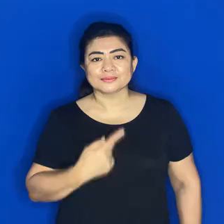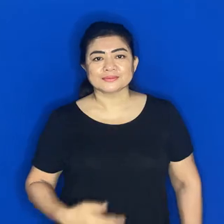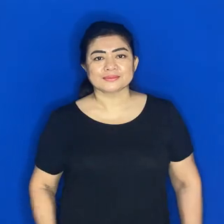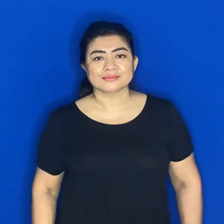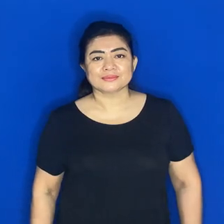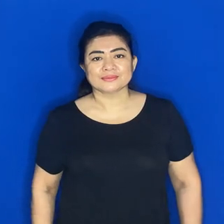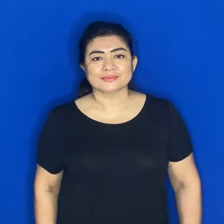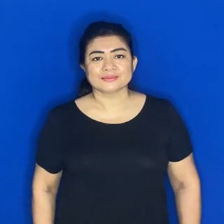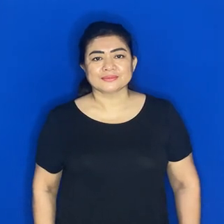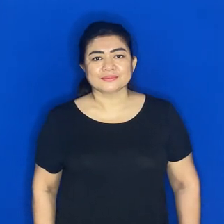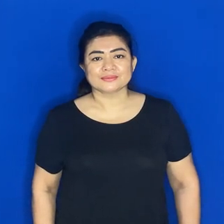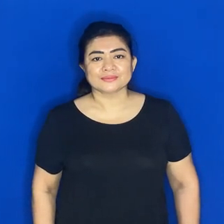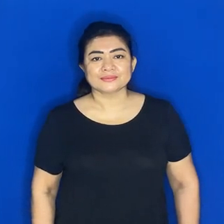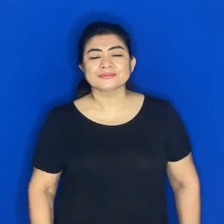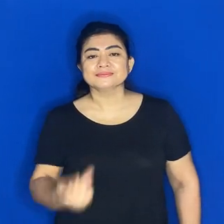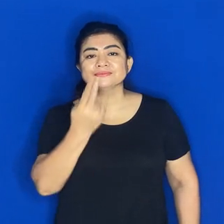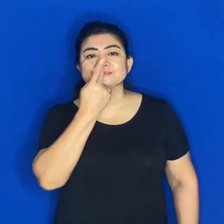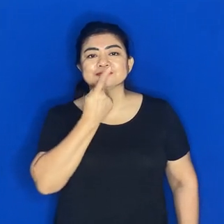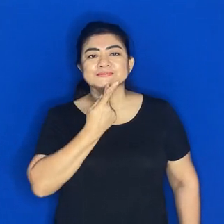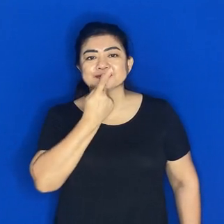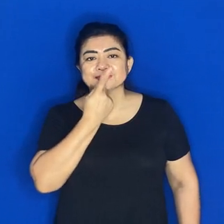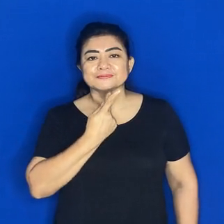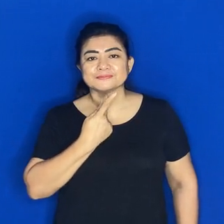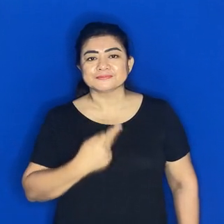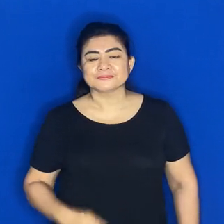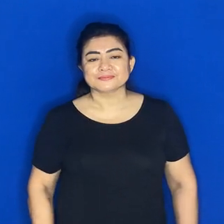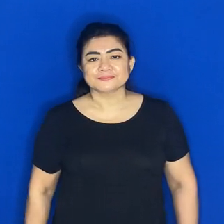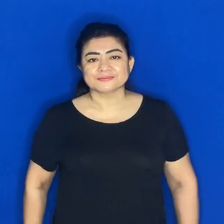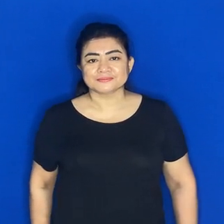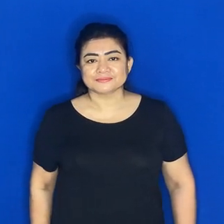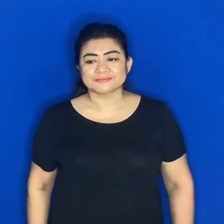pink